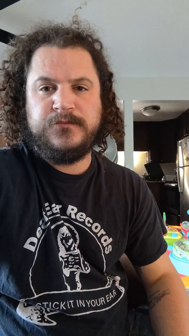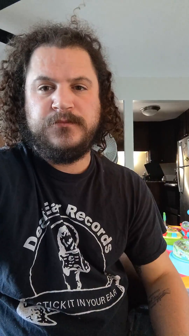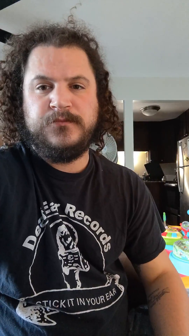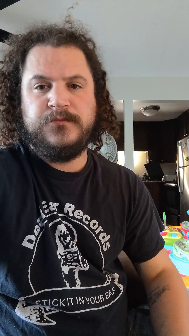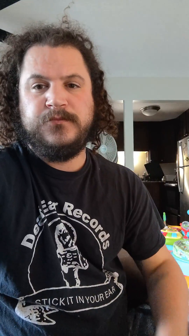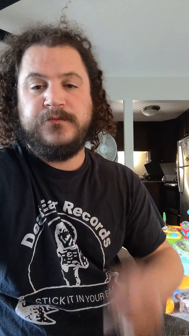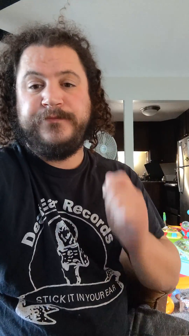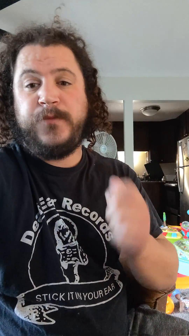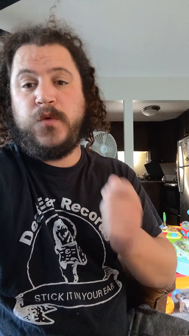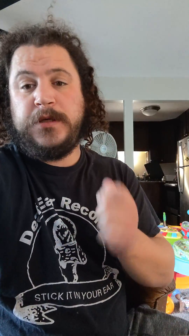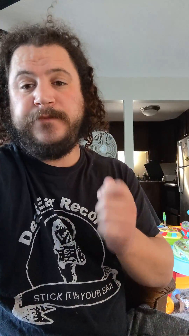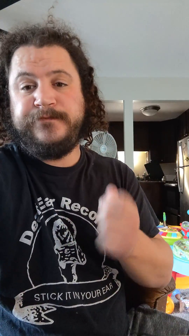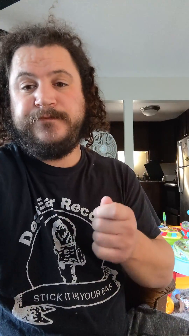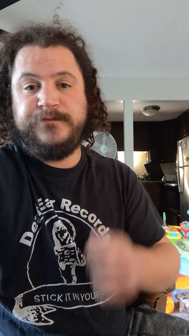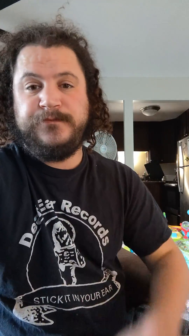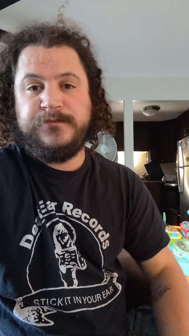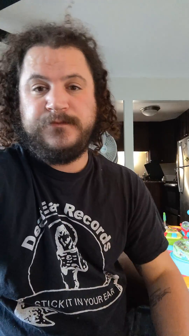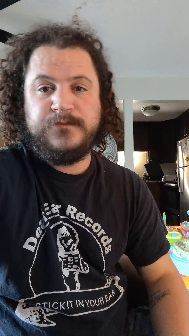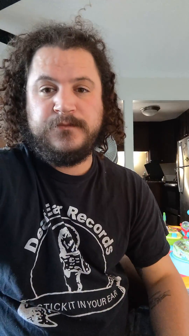cart